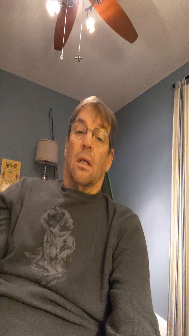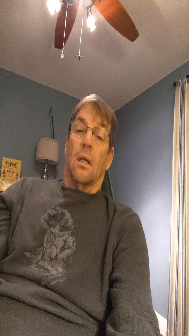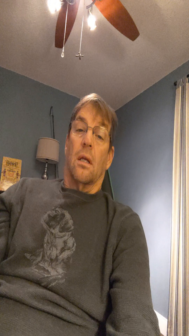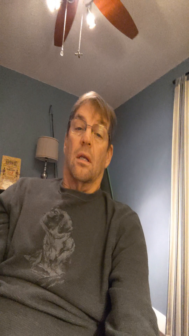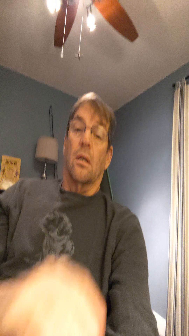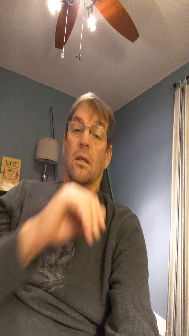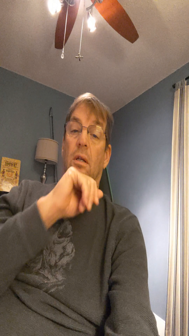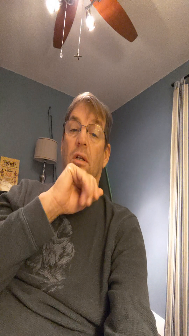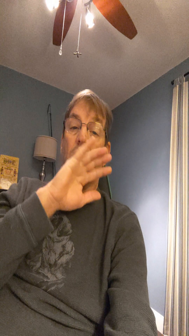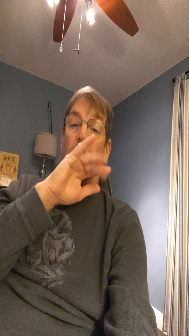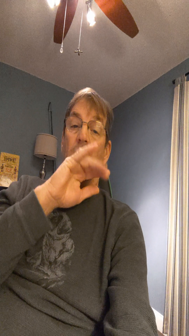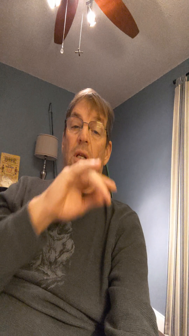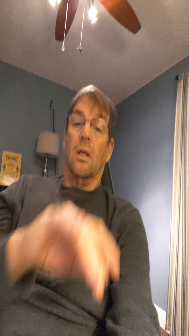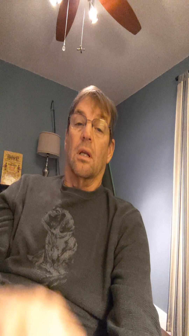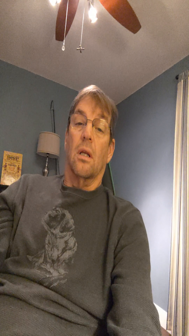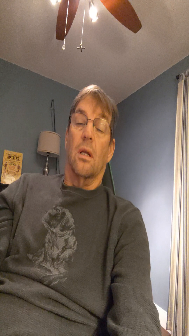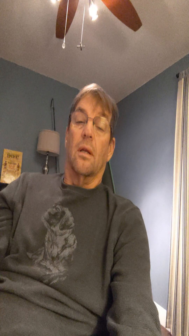dirty